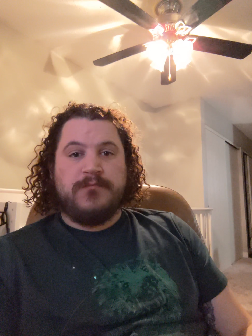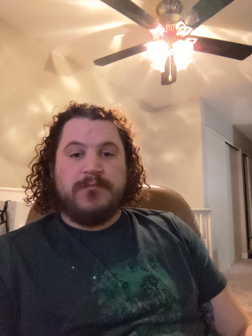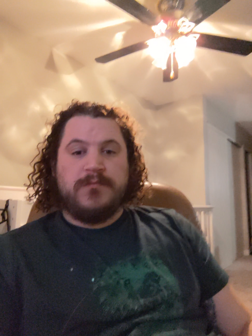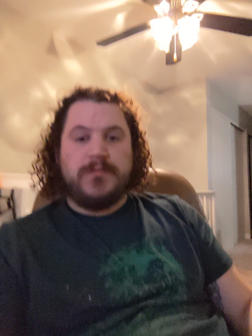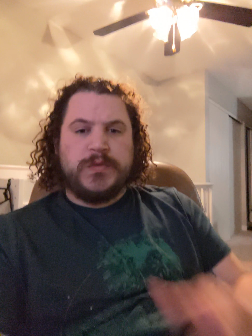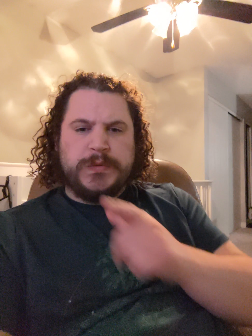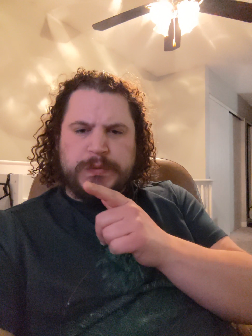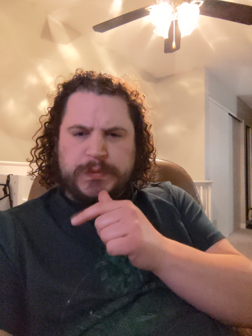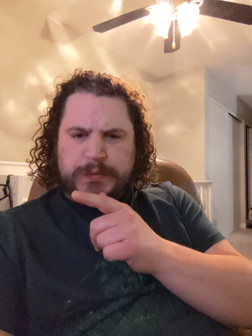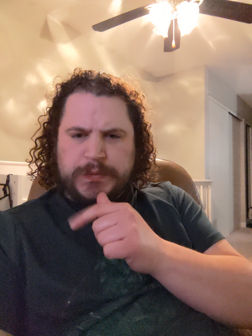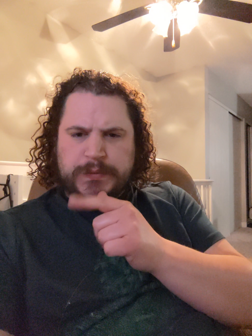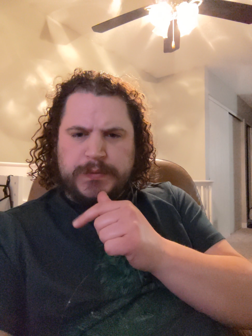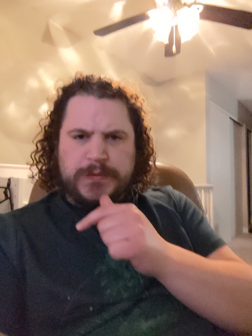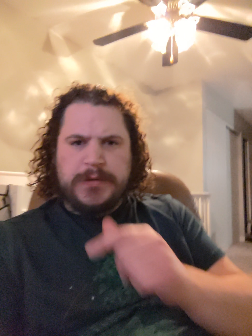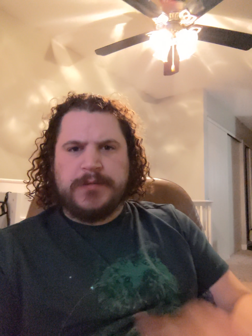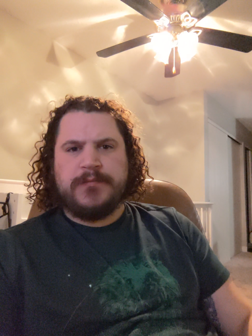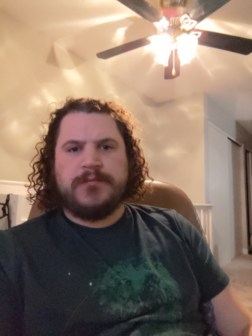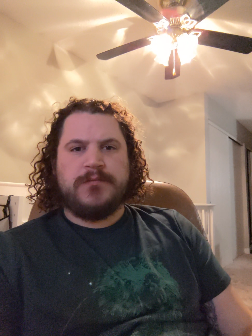who